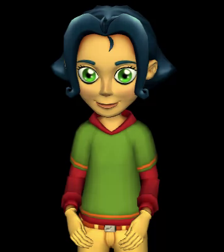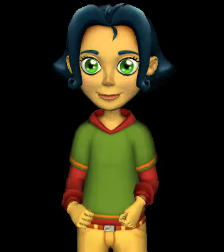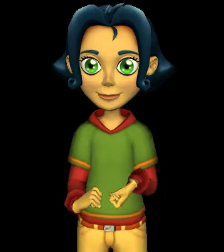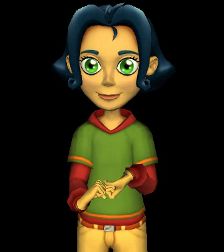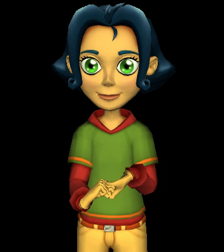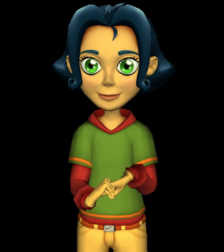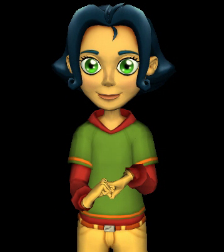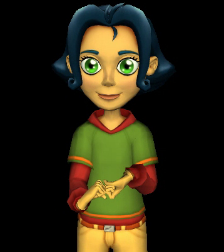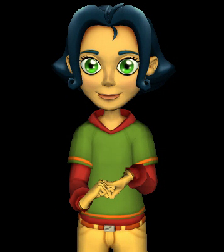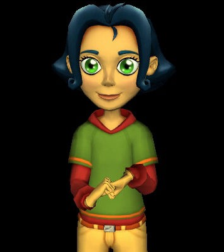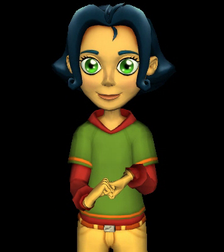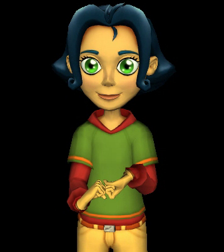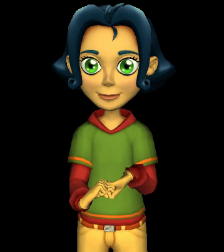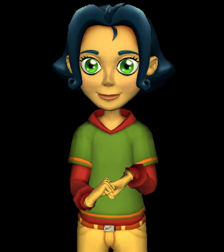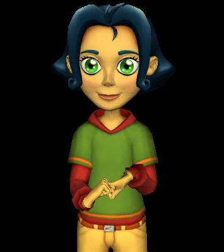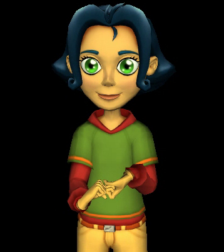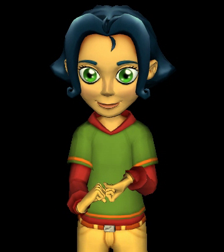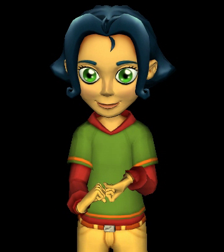يغسل